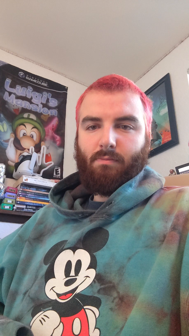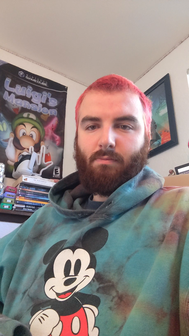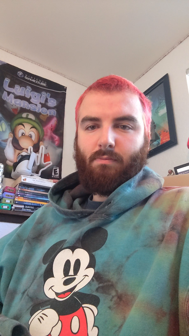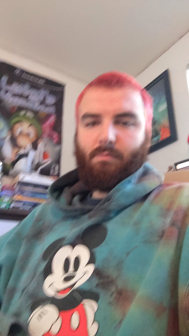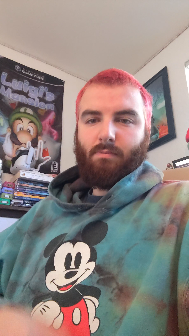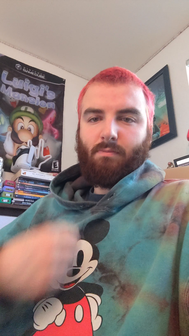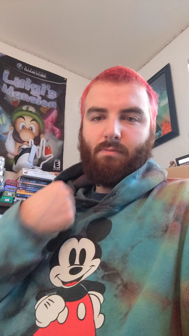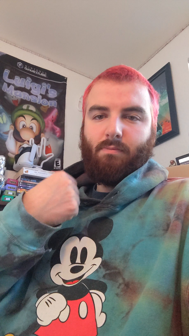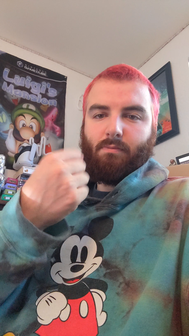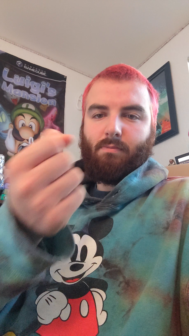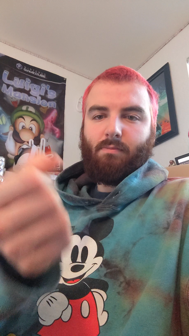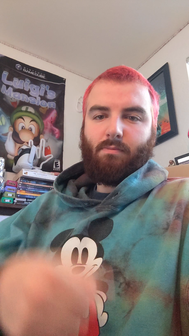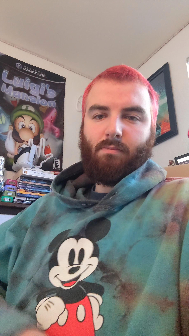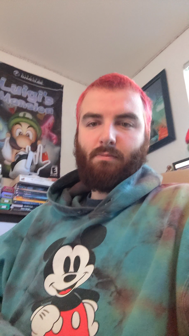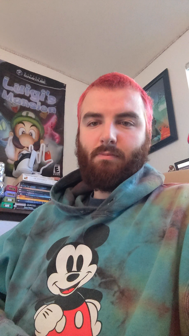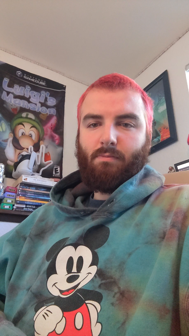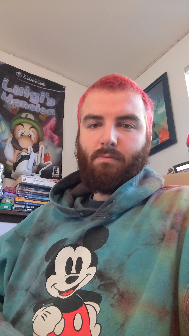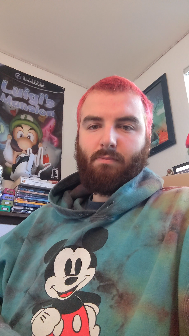drive